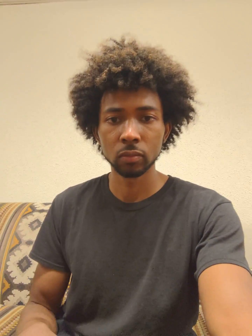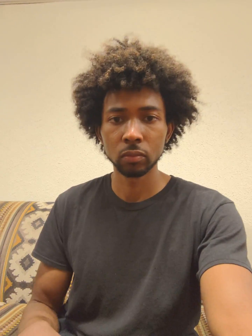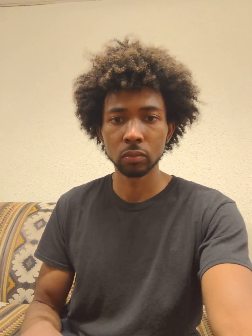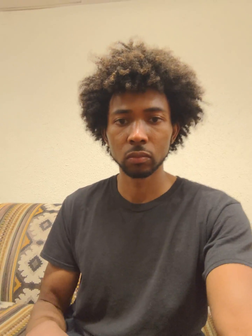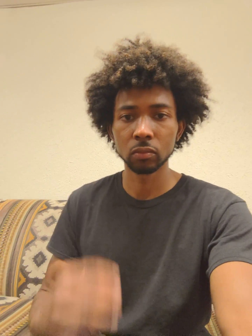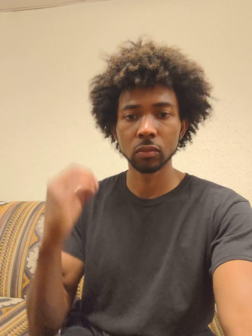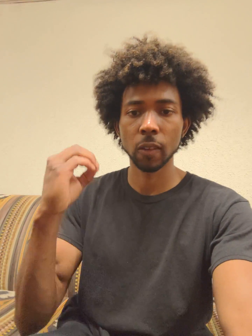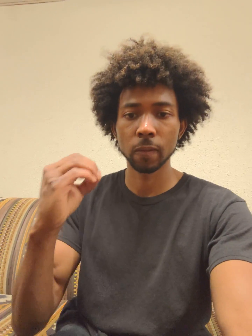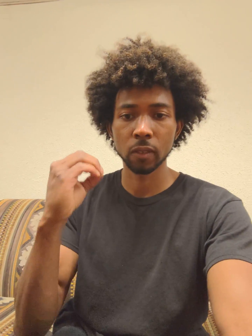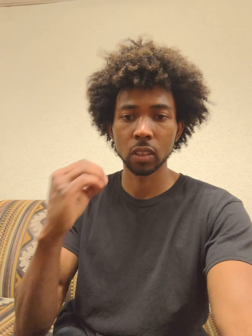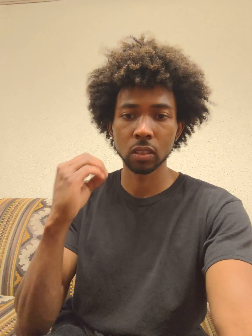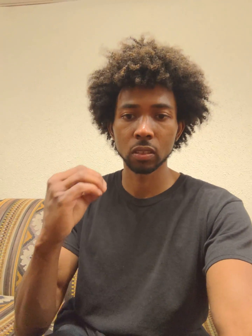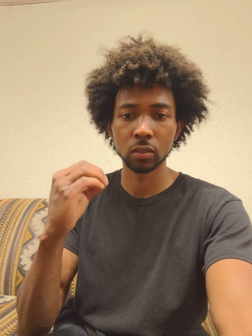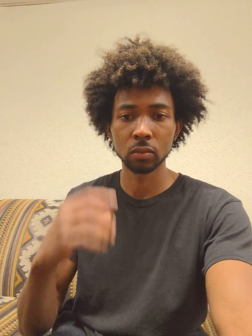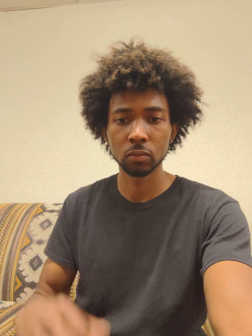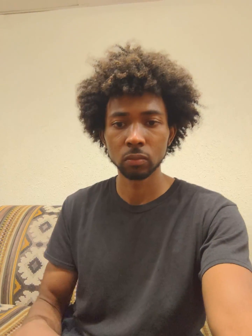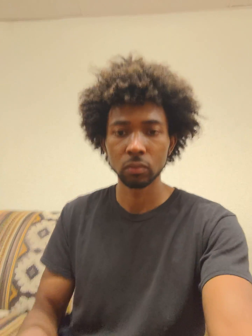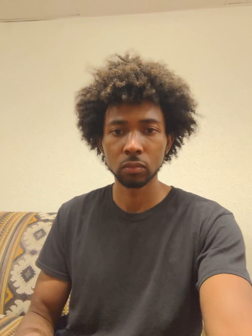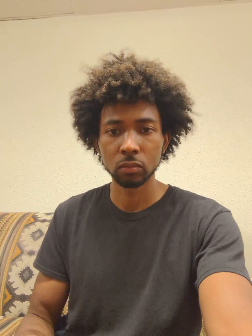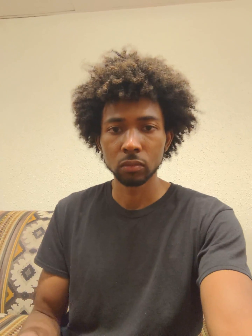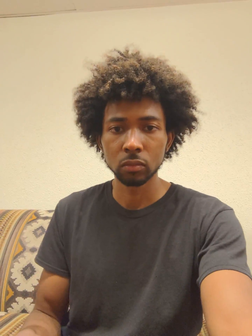fix